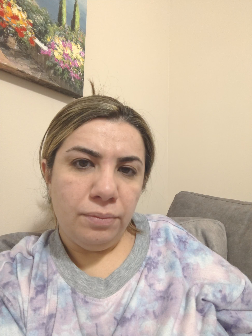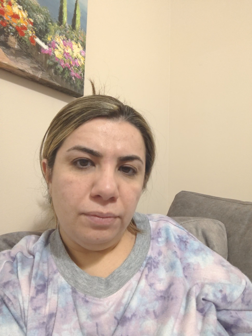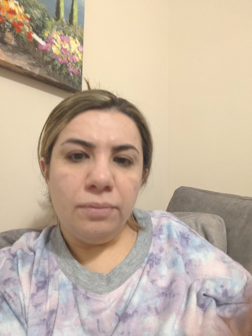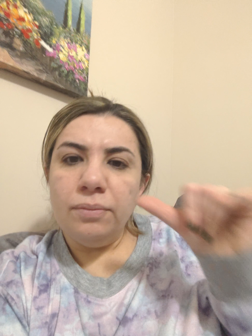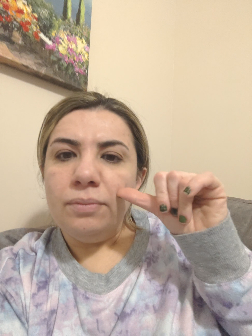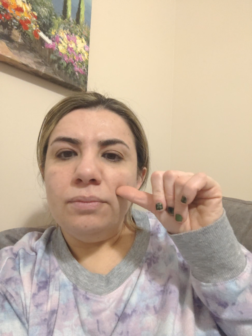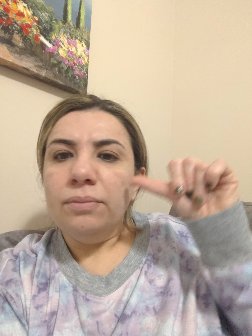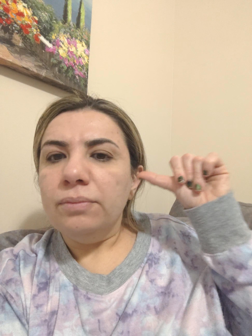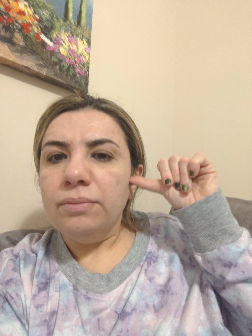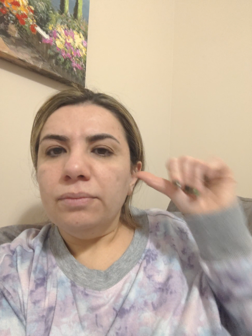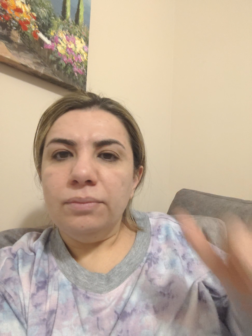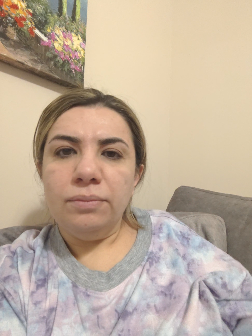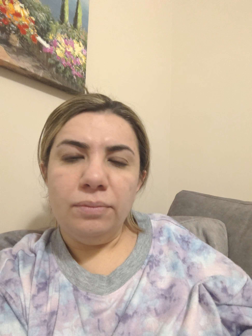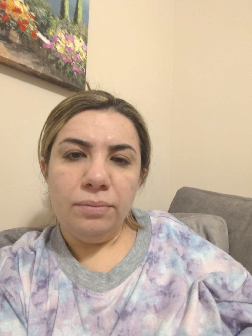yesterday